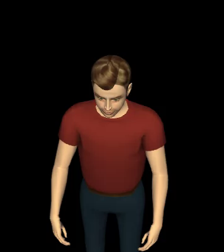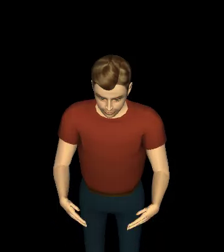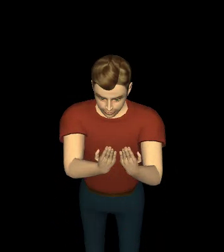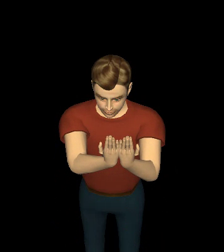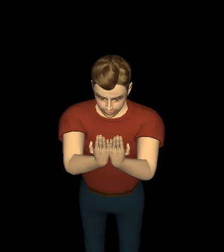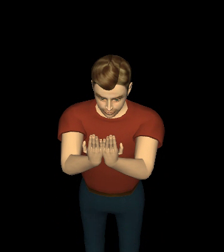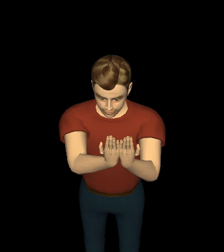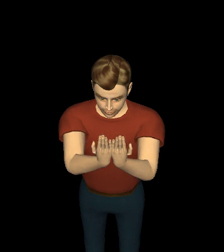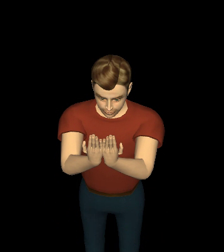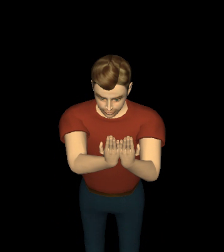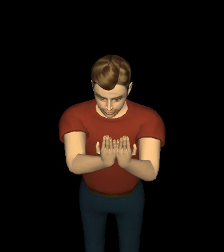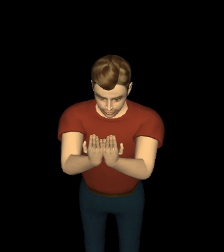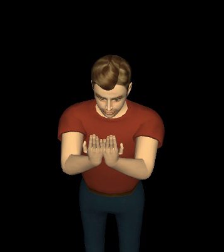يدرس